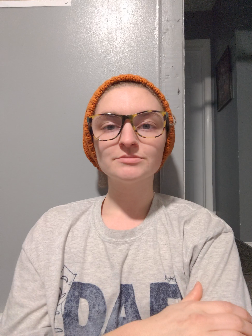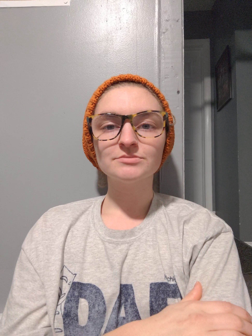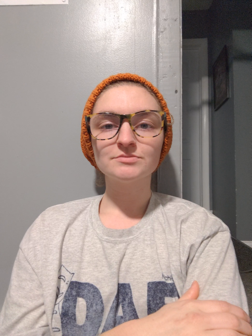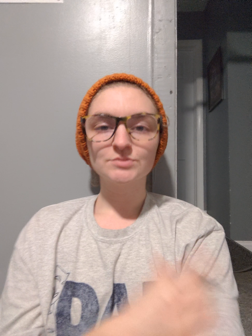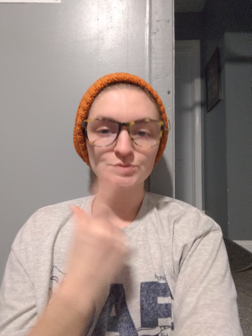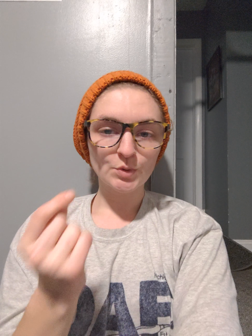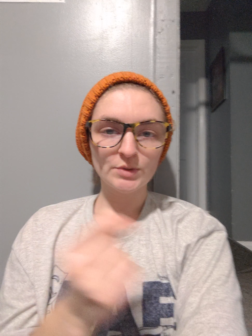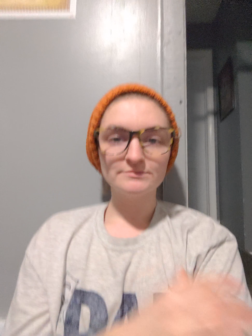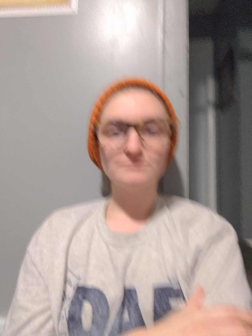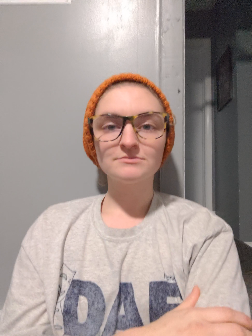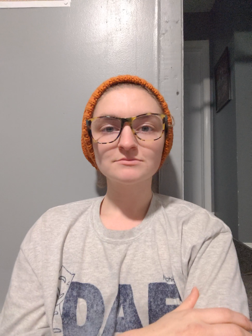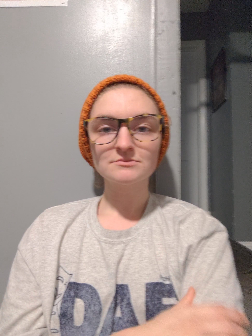go